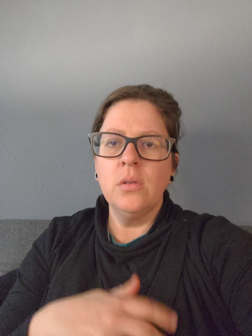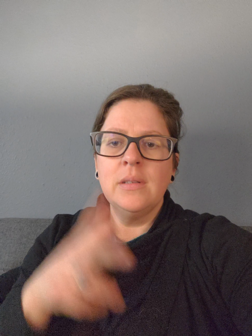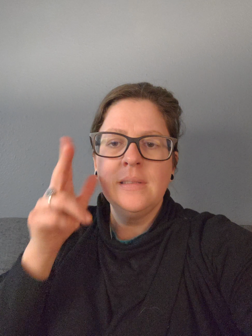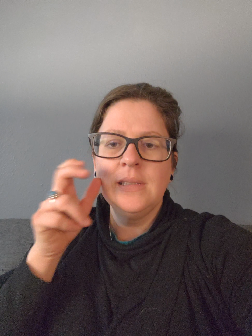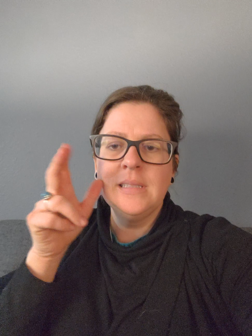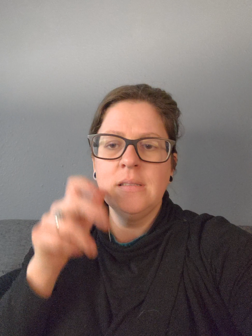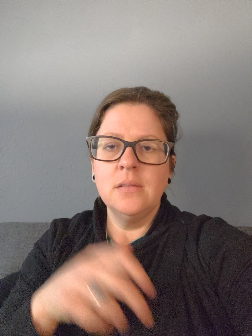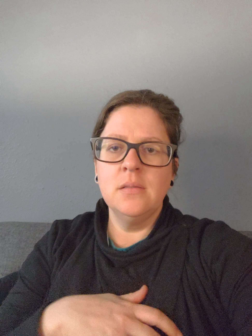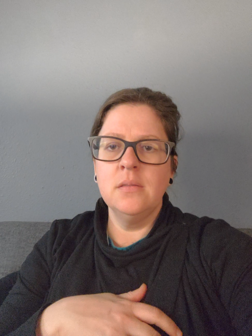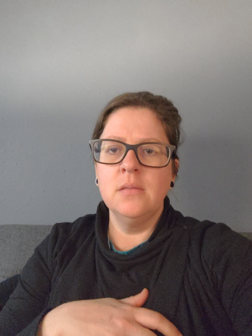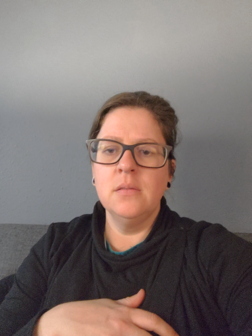listen